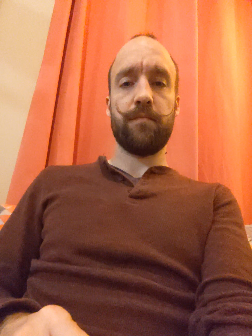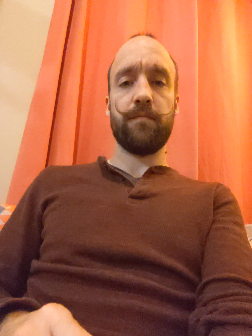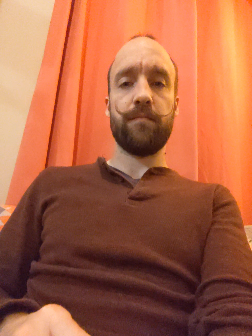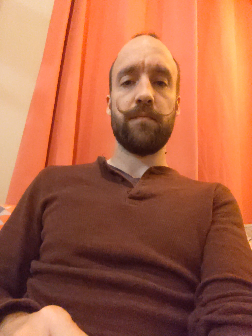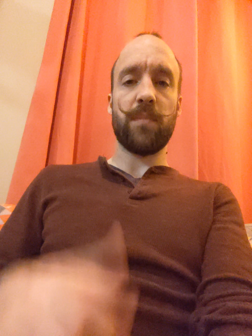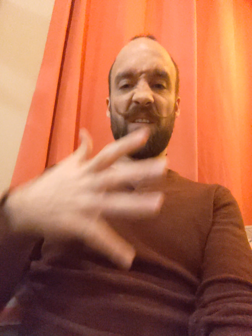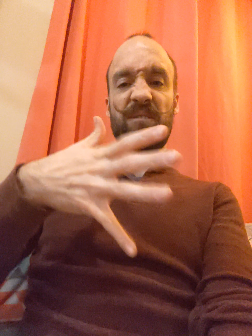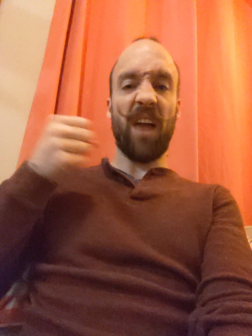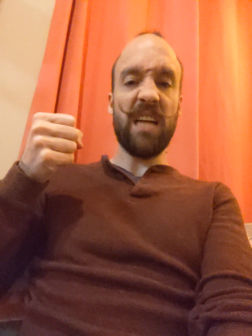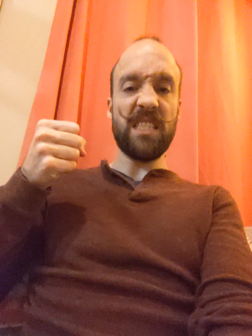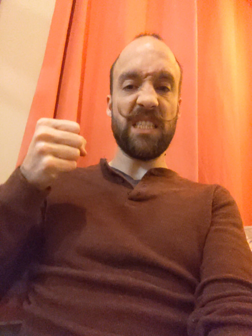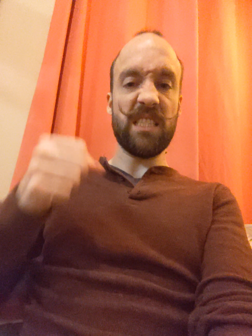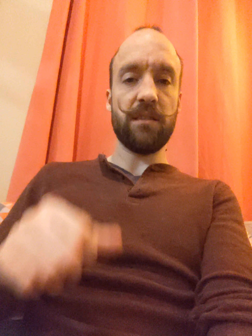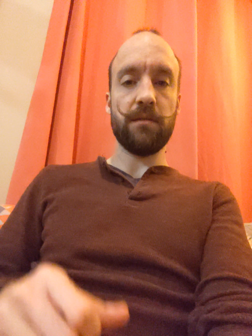fast